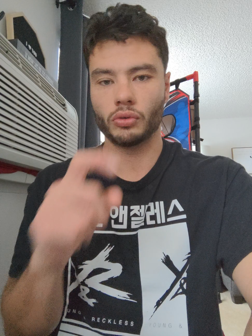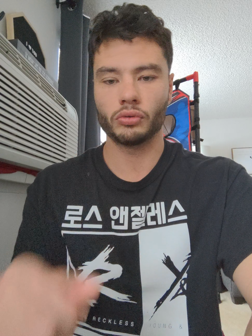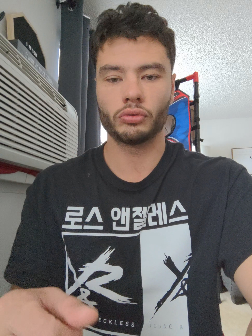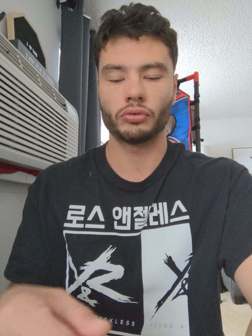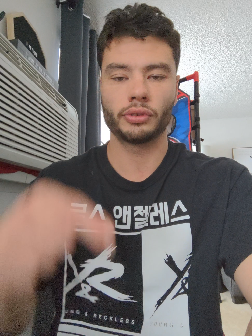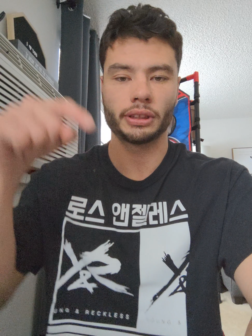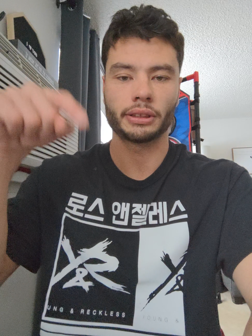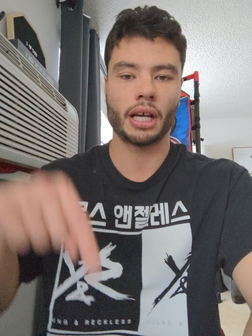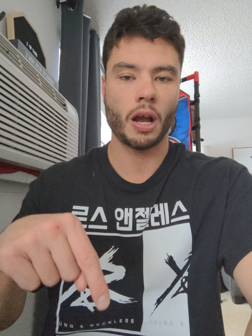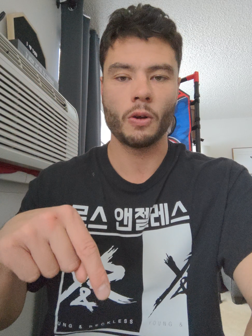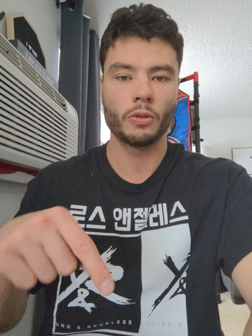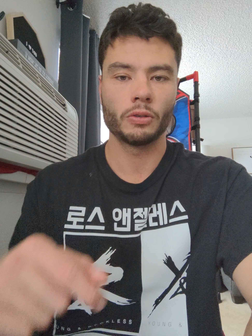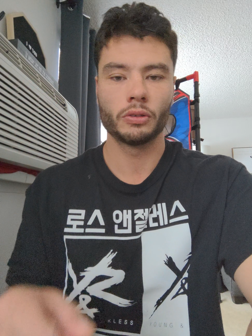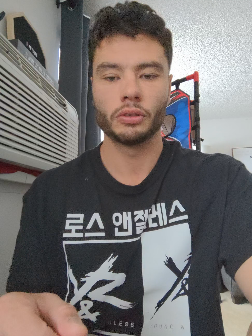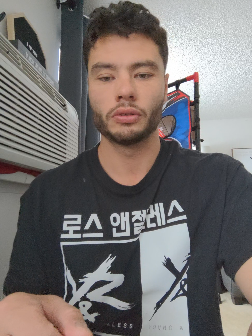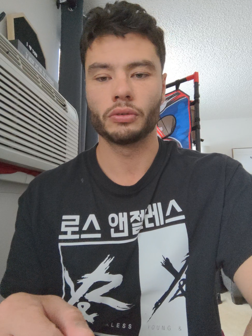down